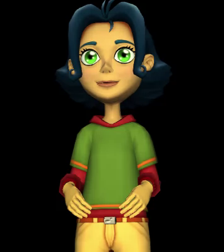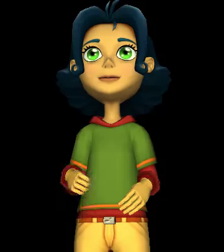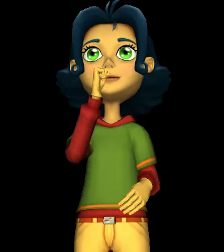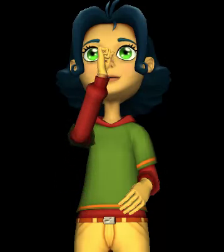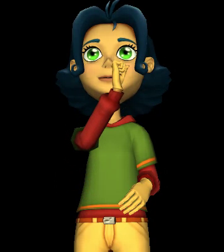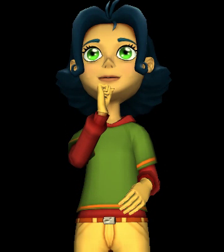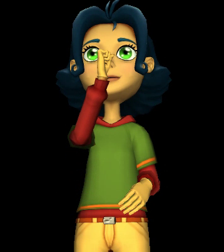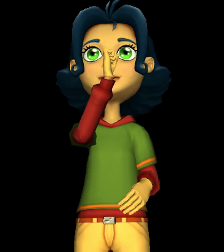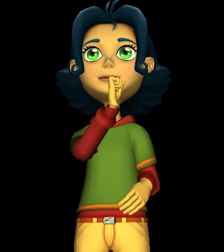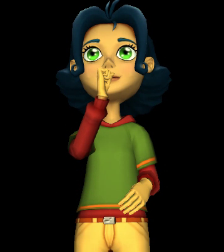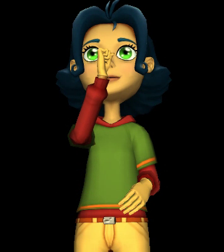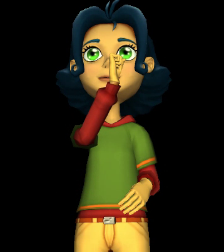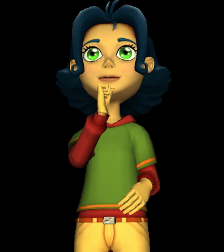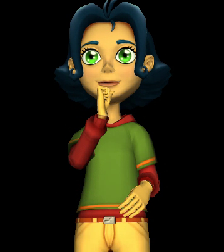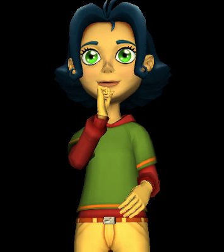جليد